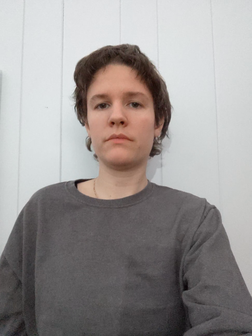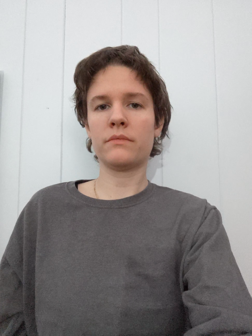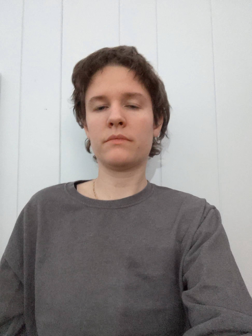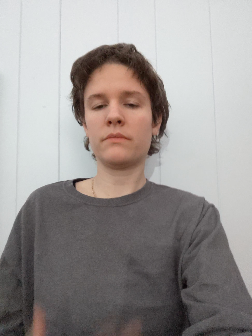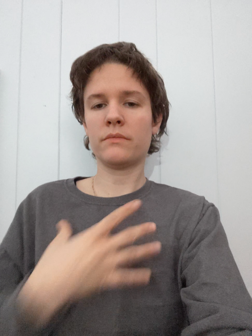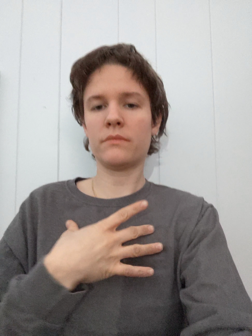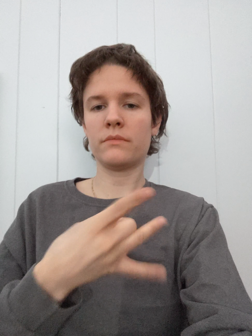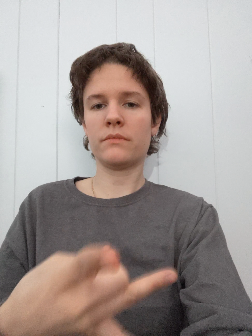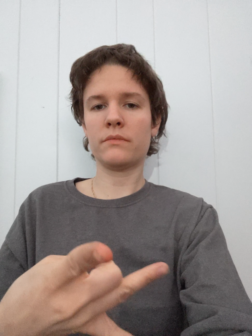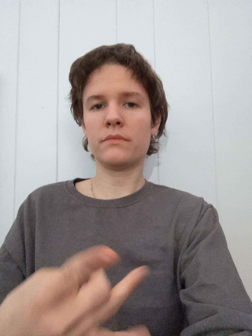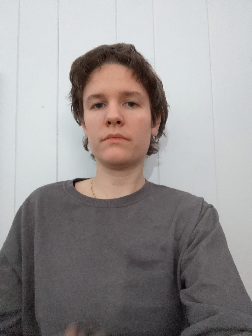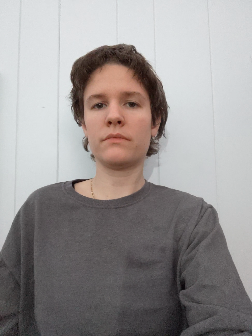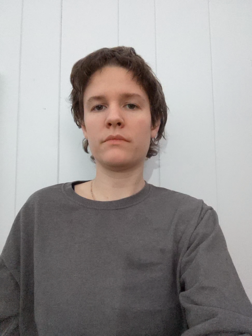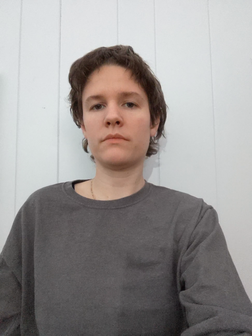like